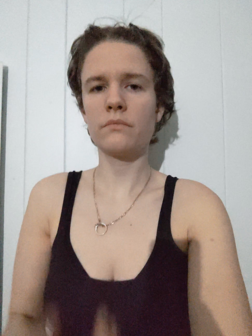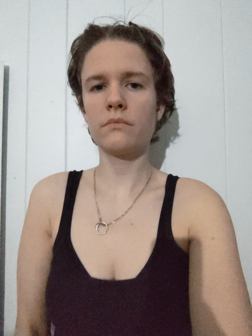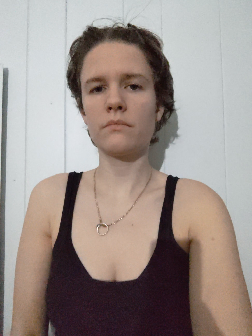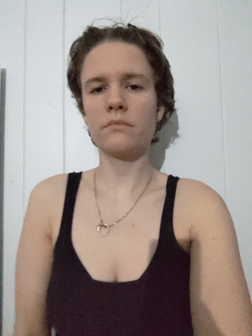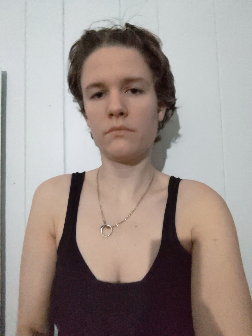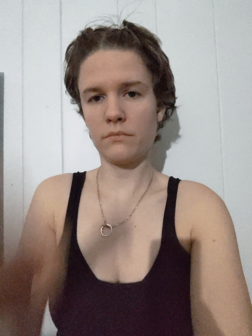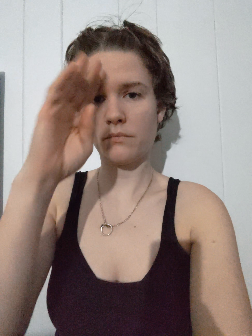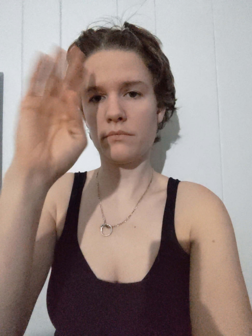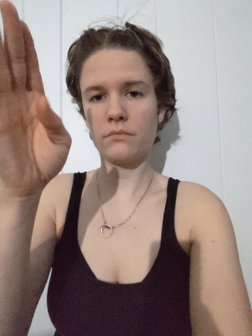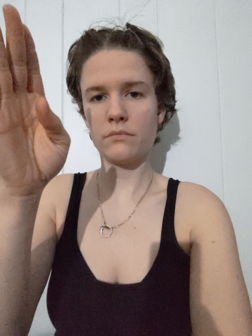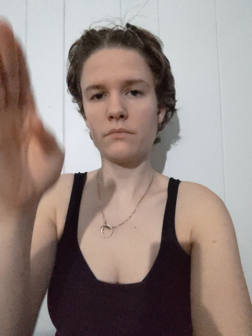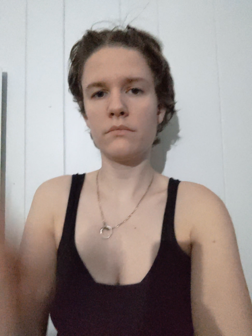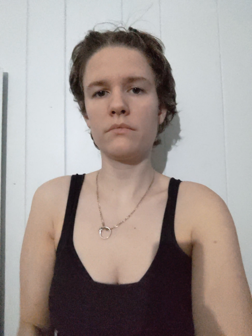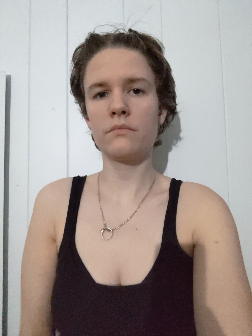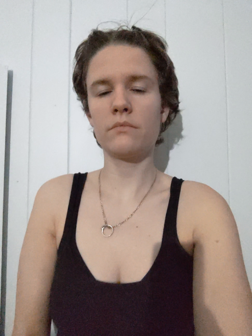hello